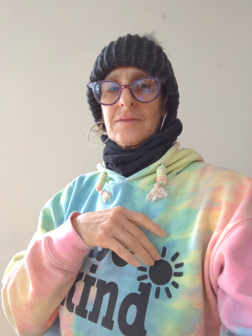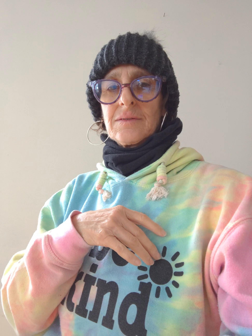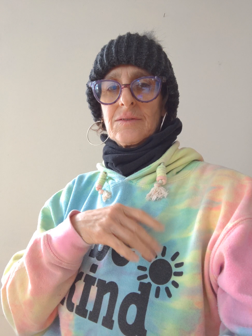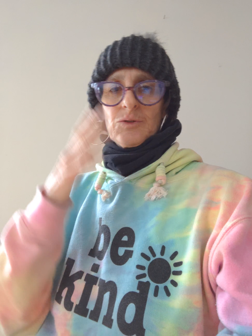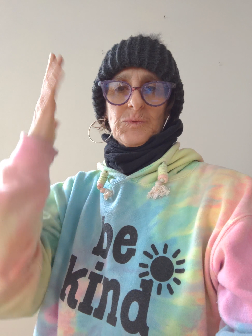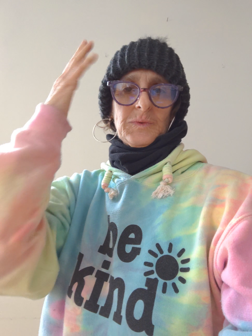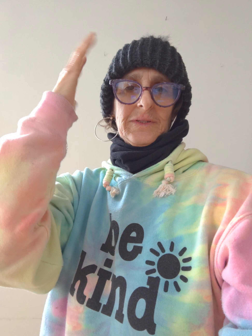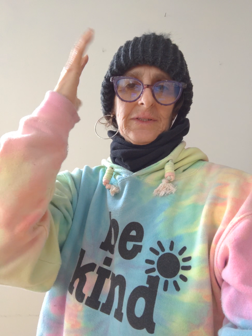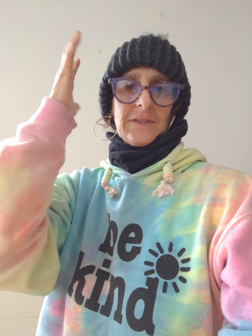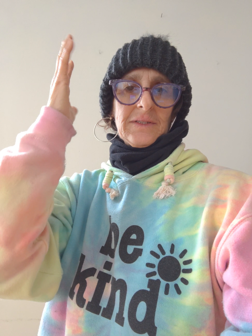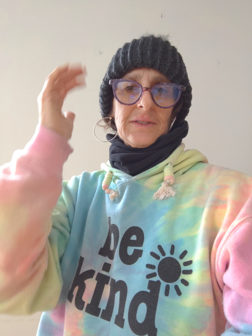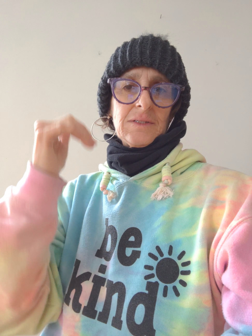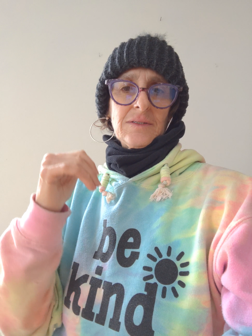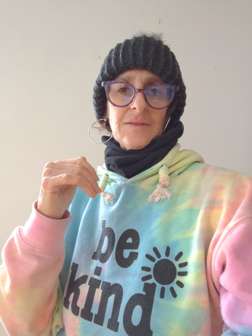tree